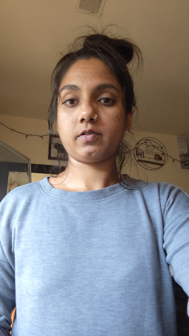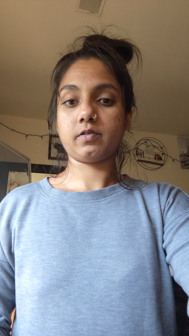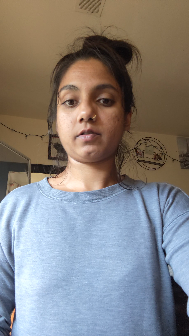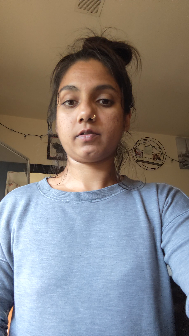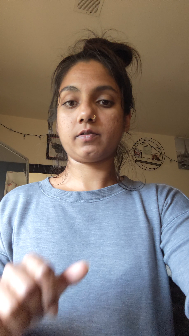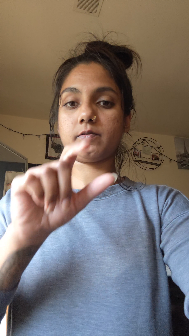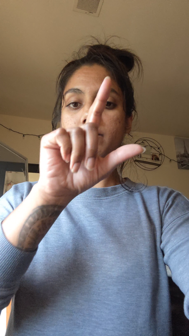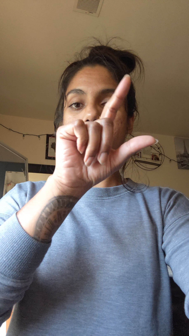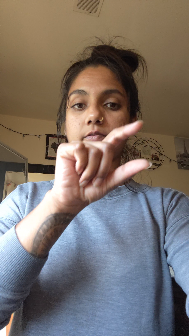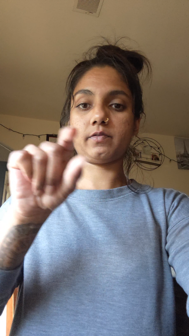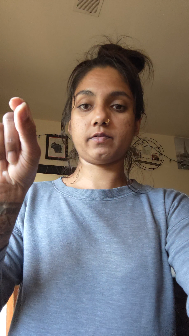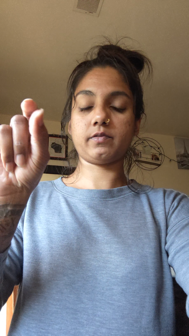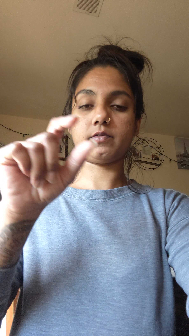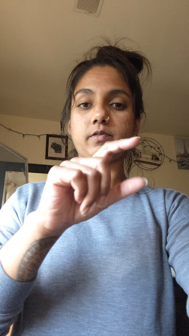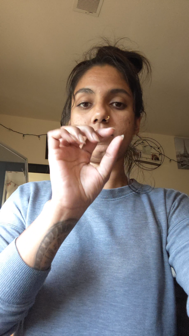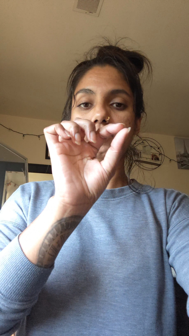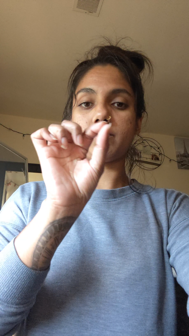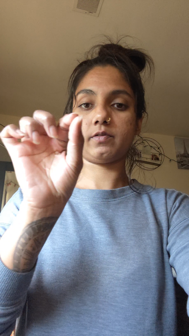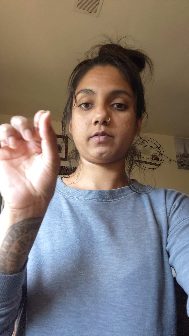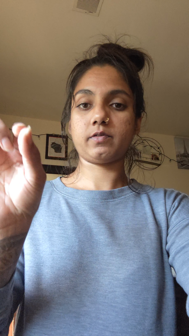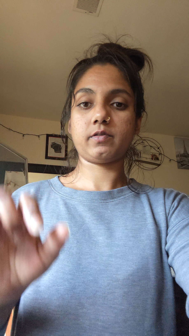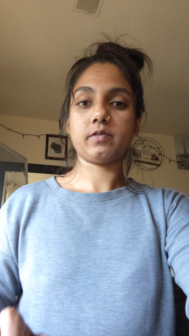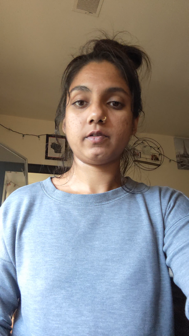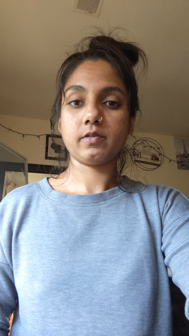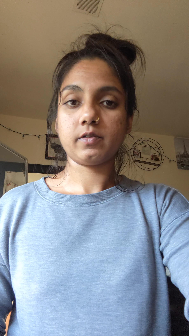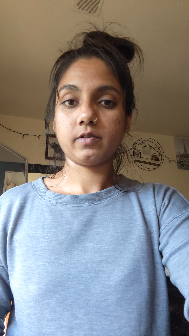peas